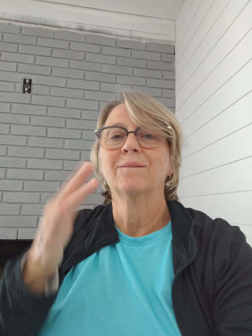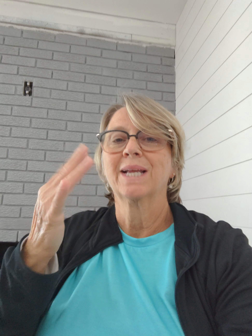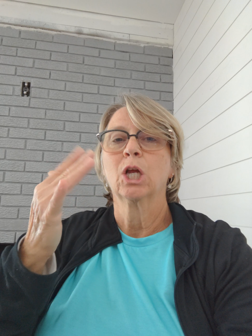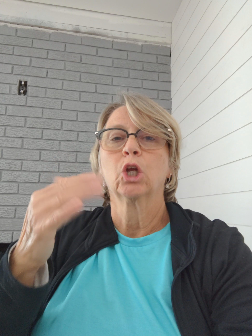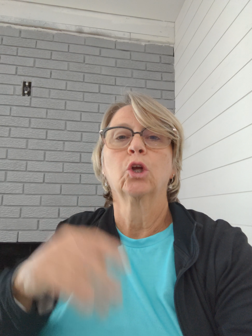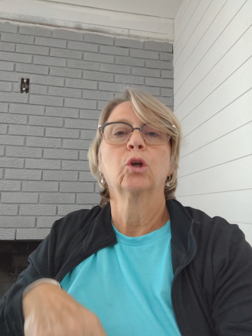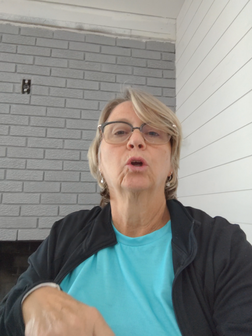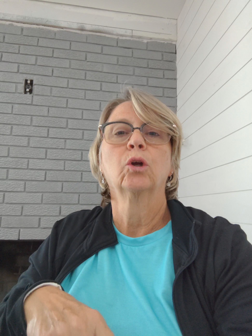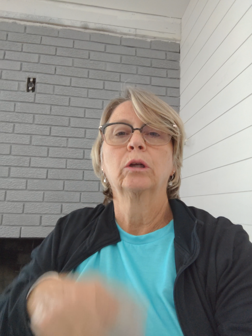finger